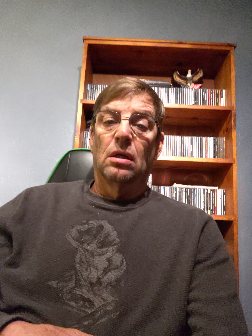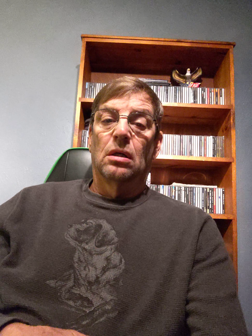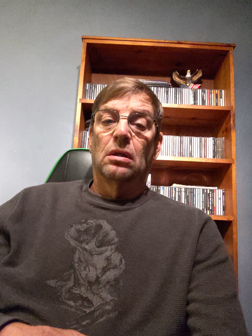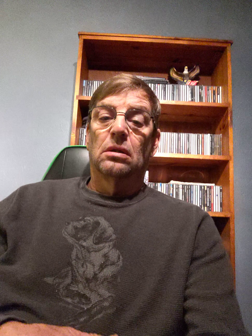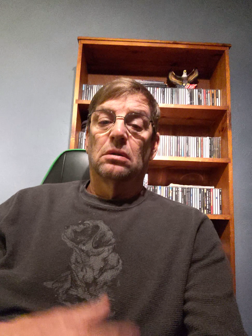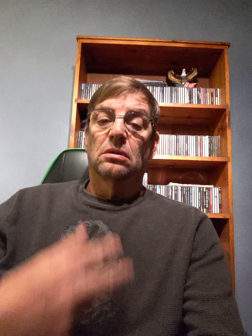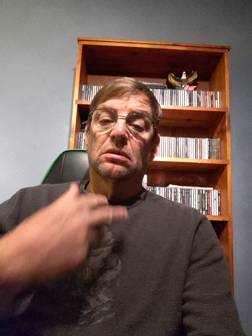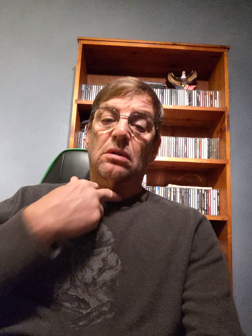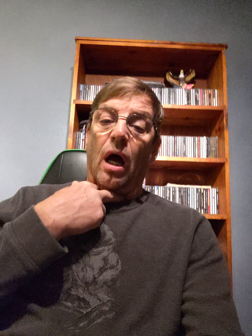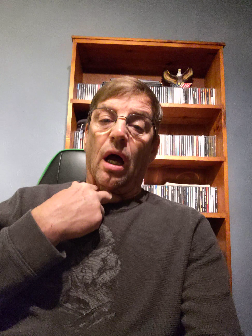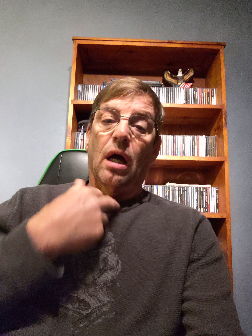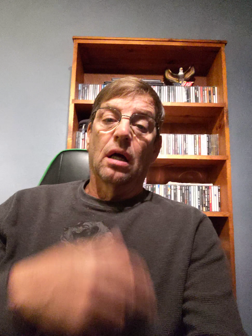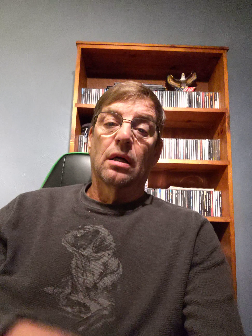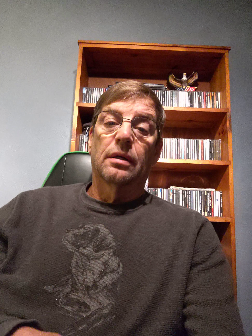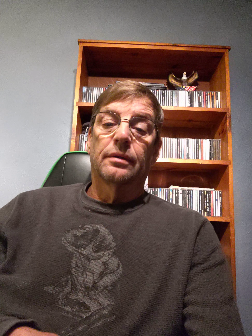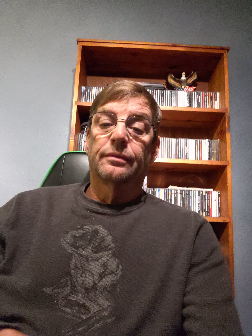stuck